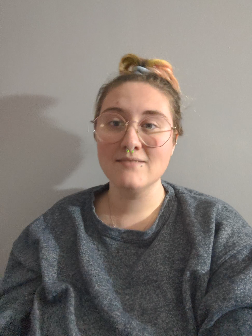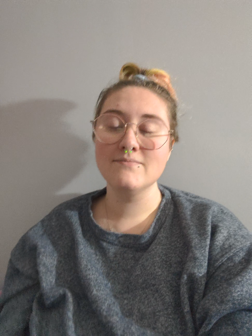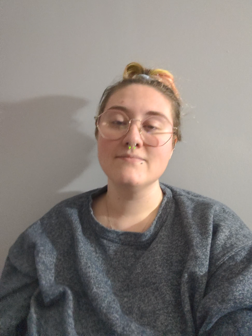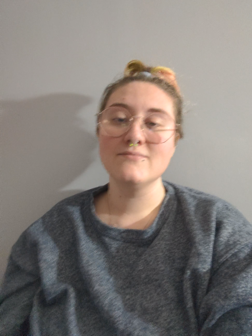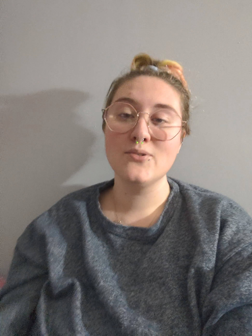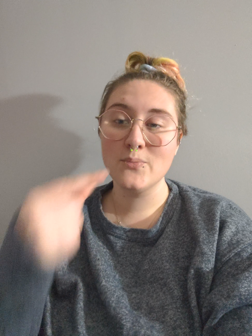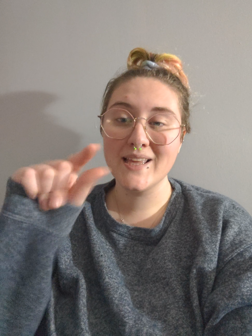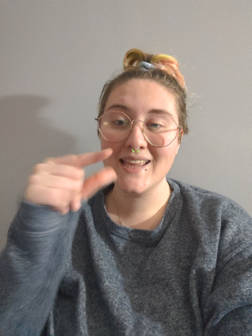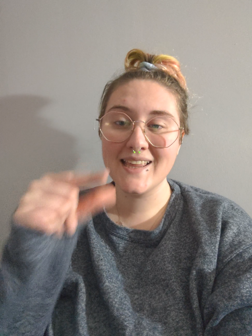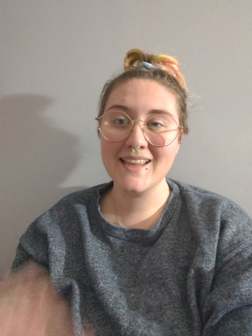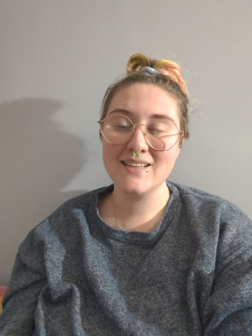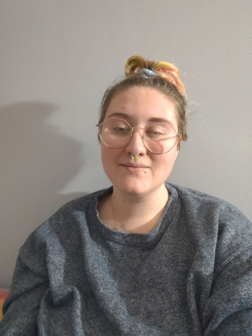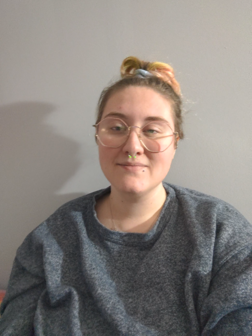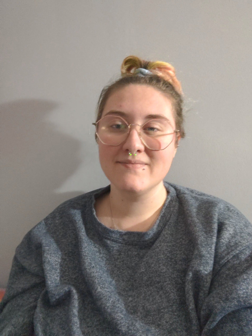green